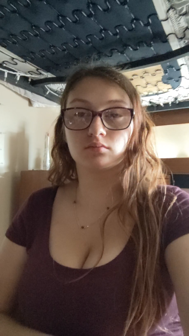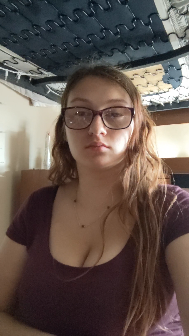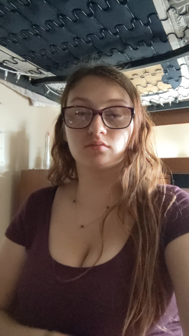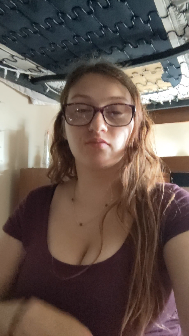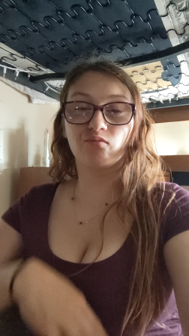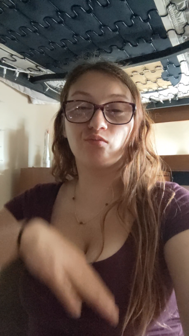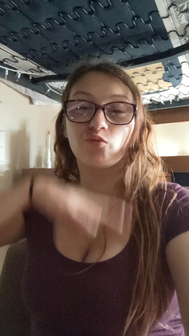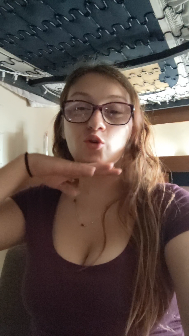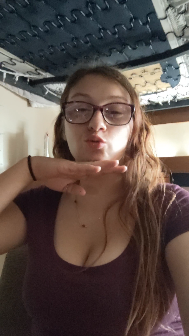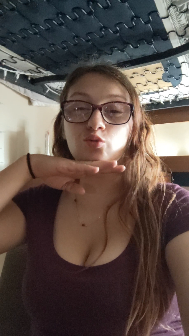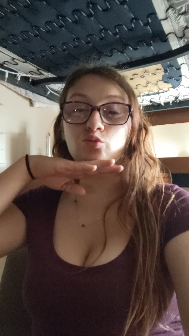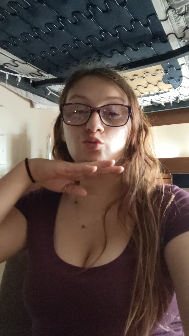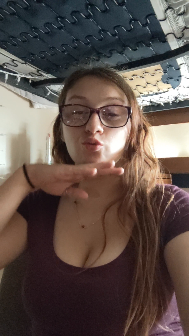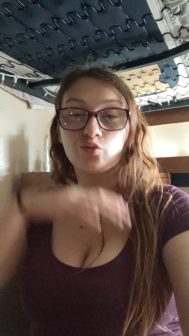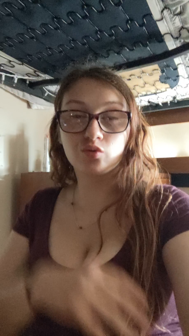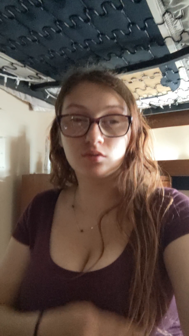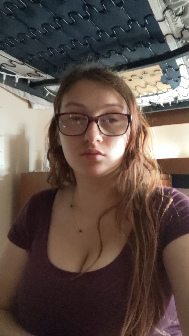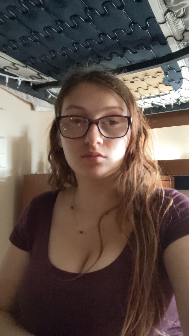full